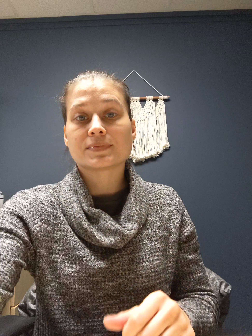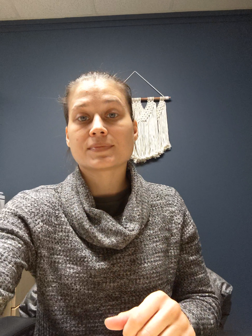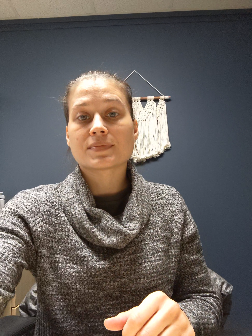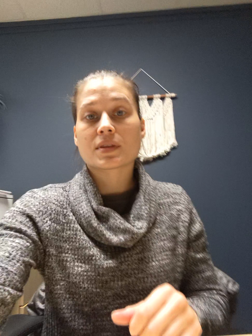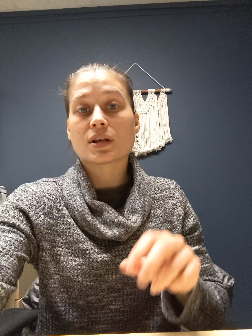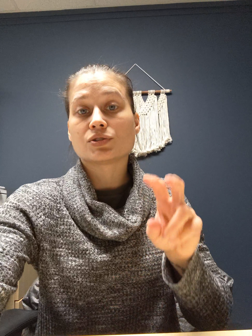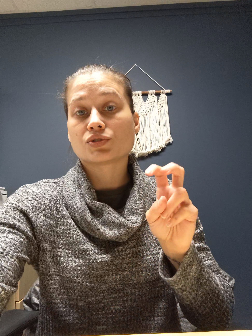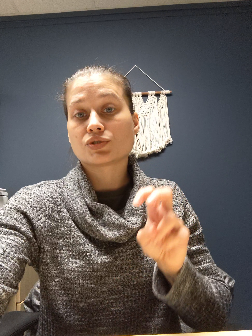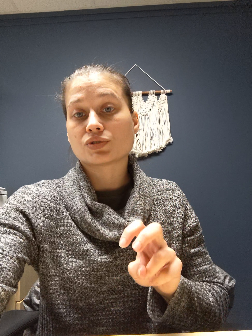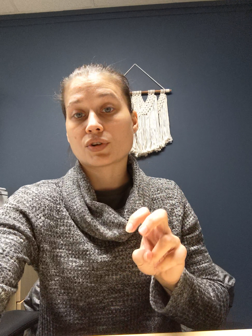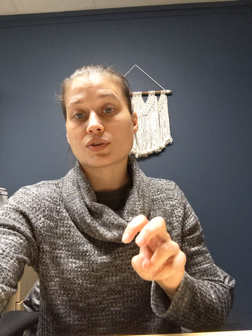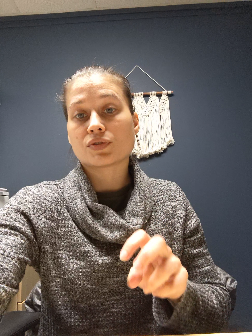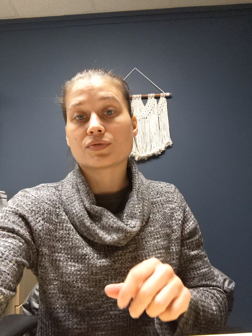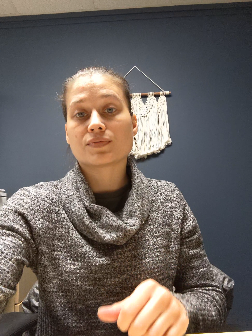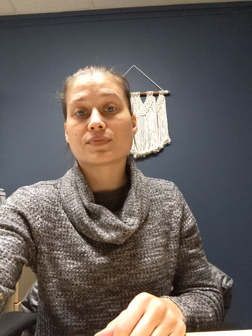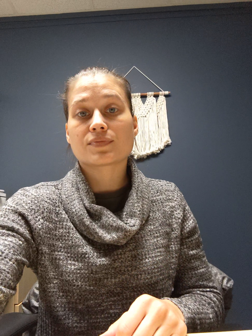chair